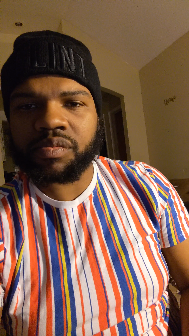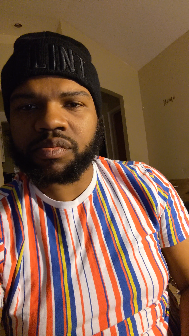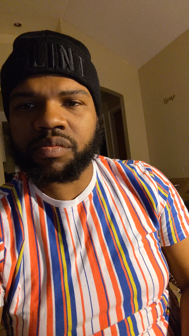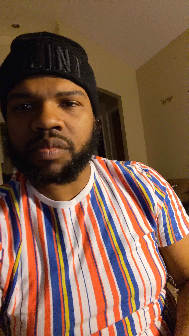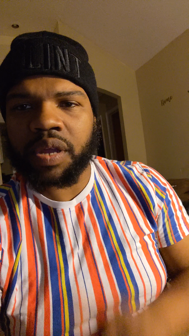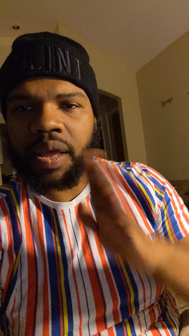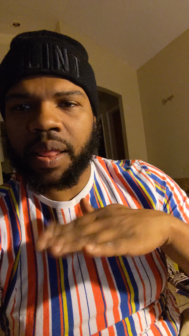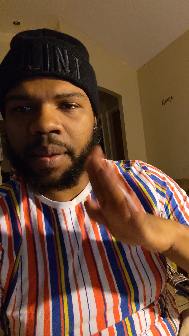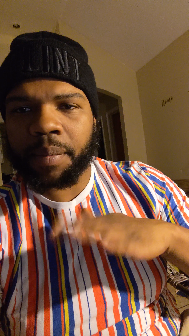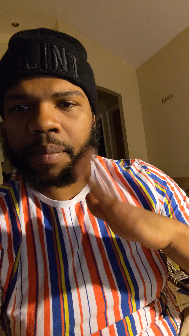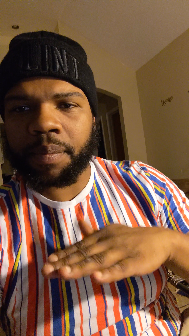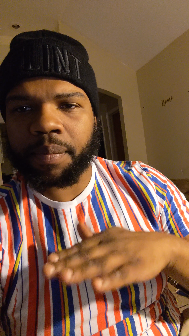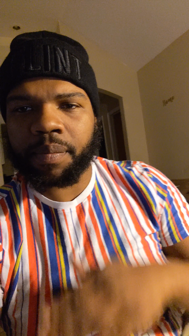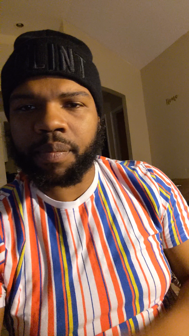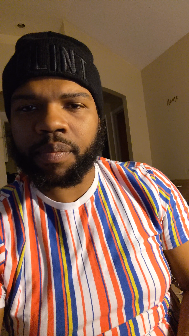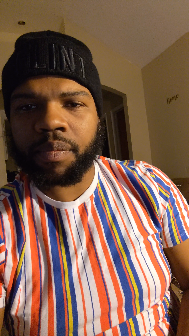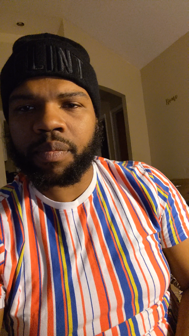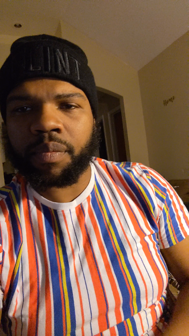clap